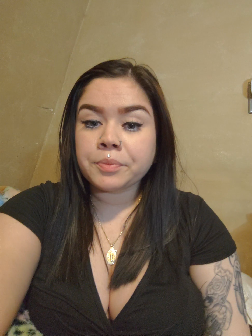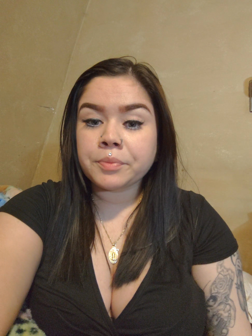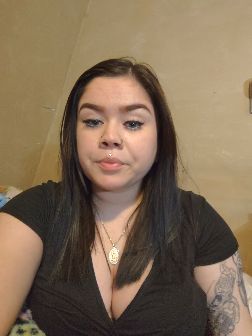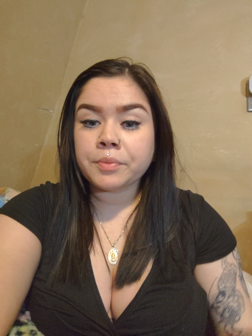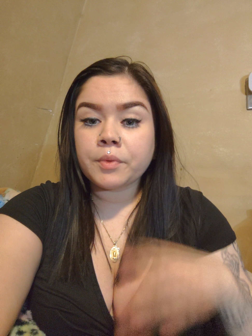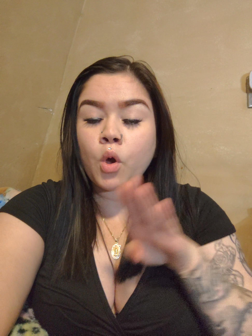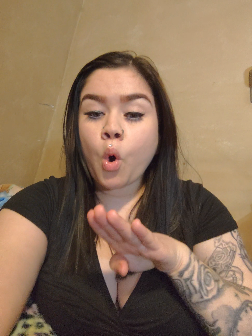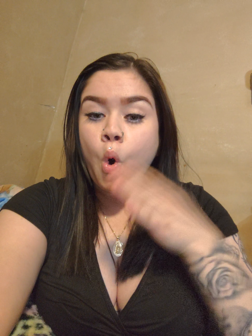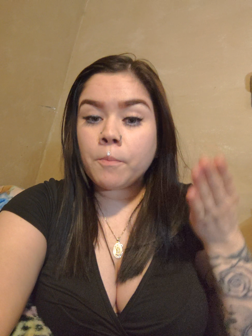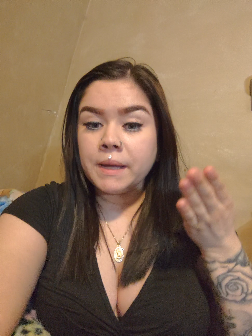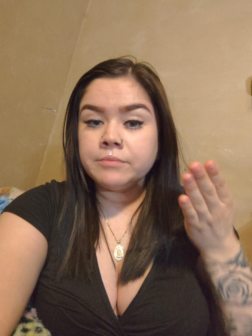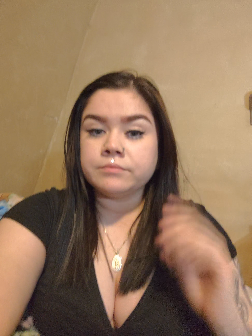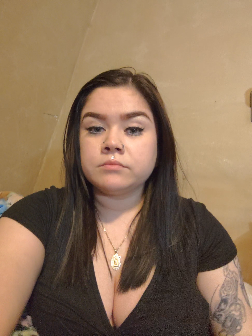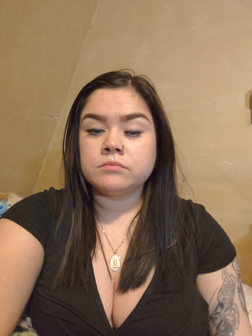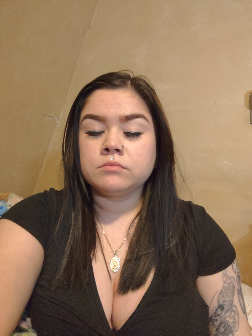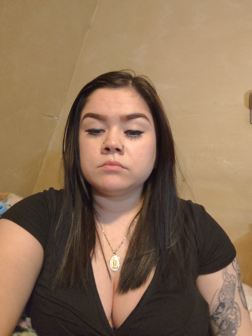open